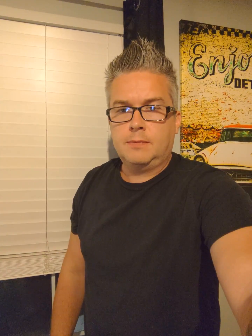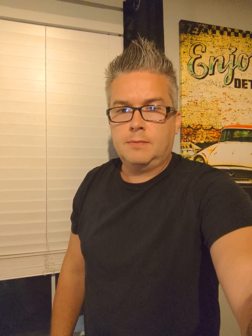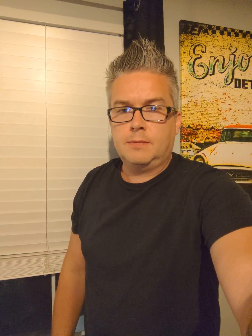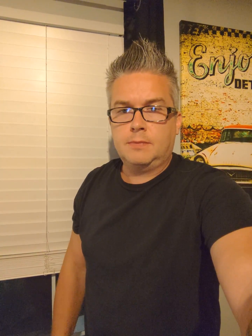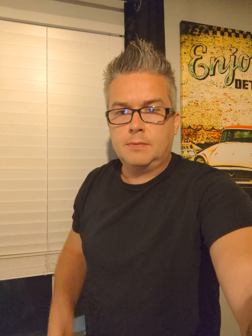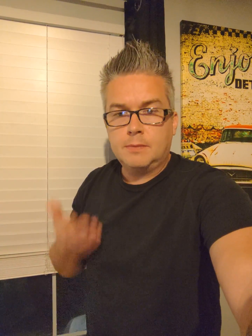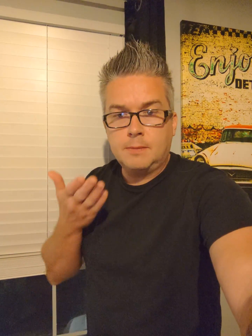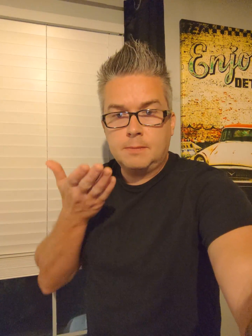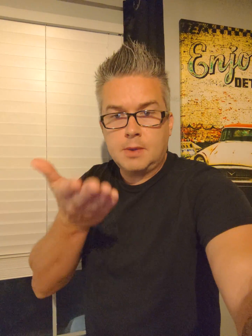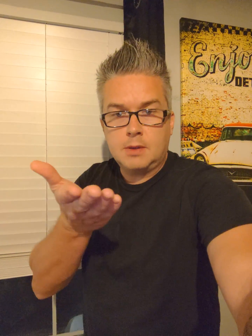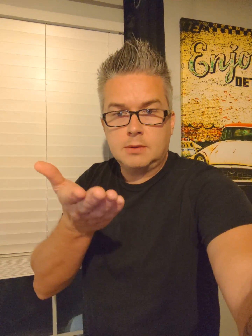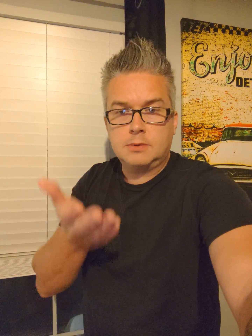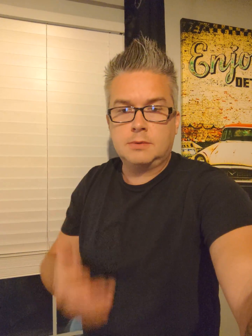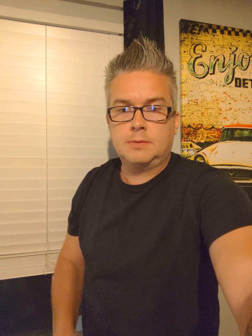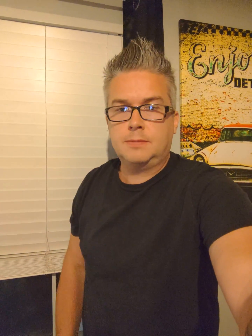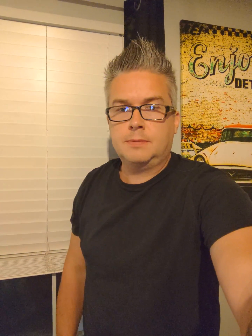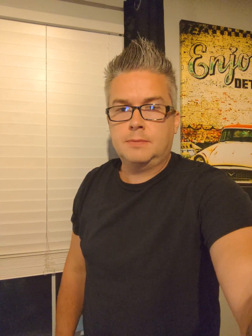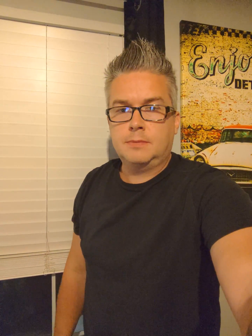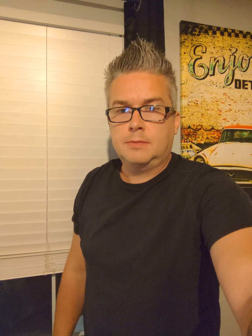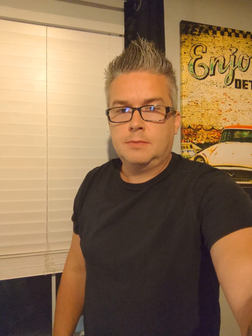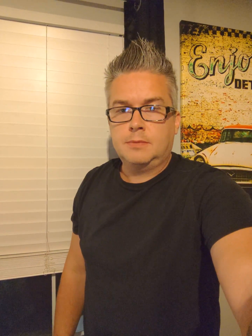oven